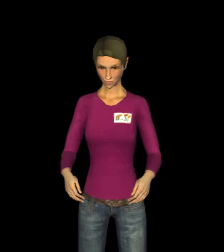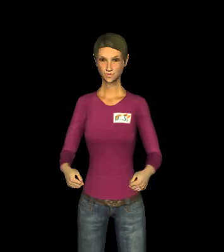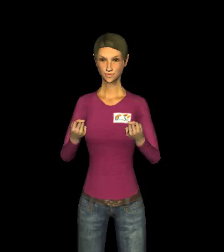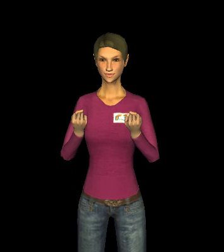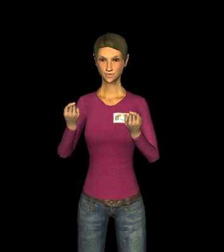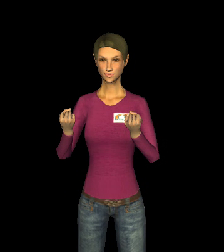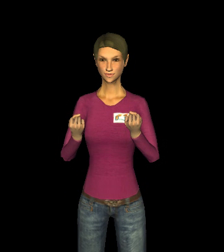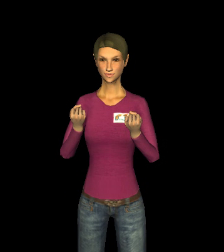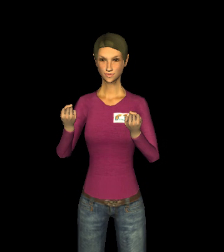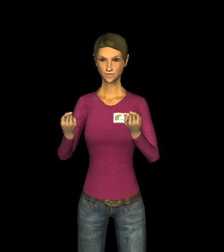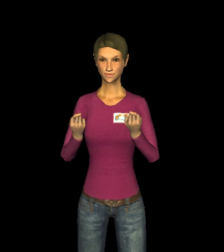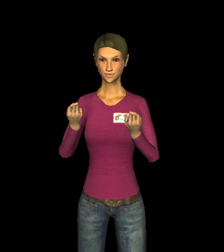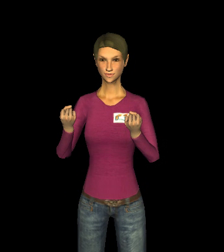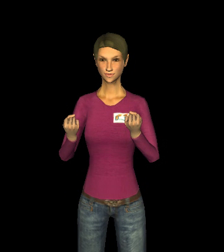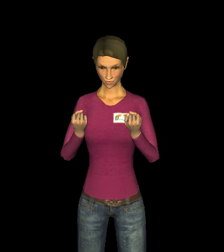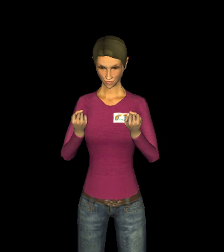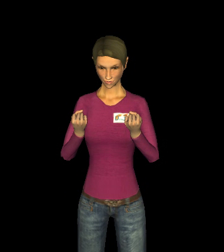ضربة